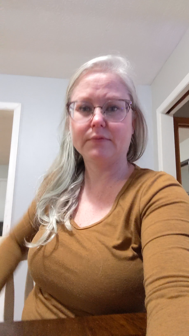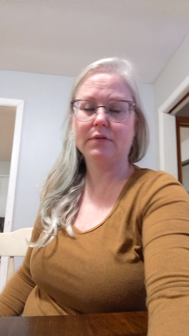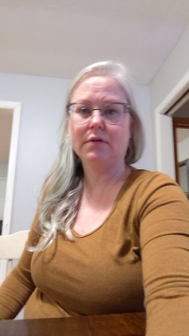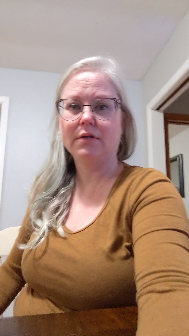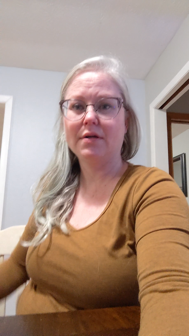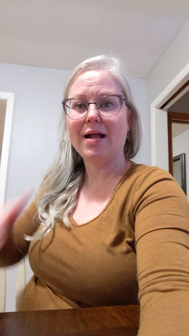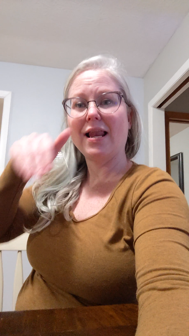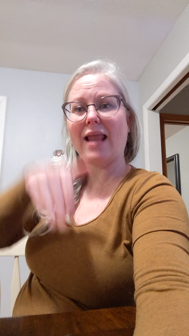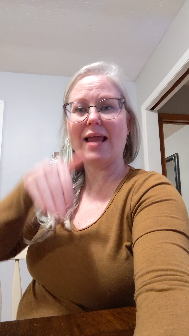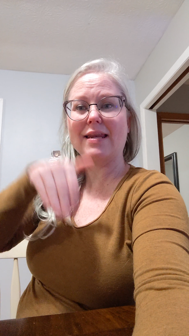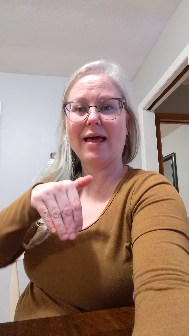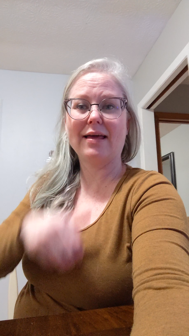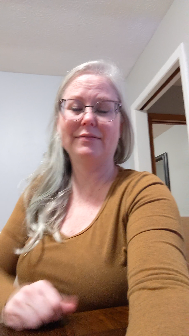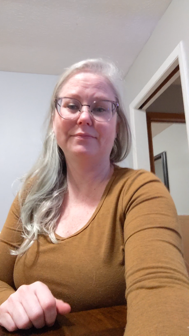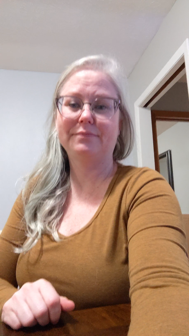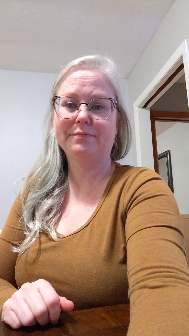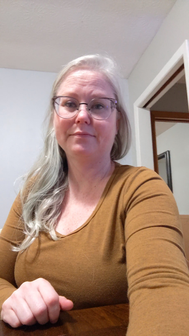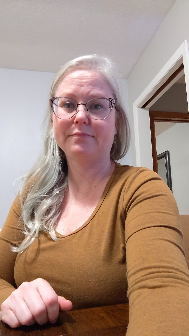night night